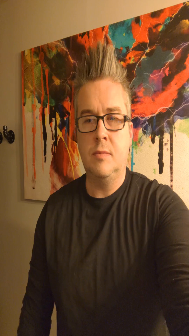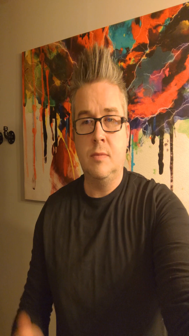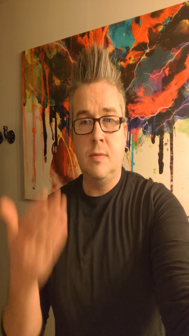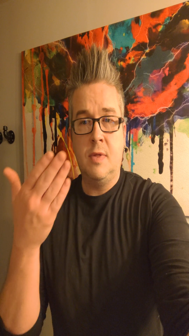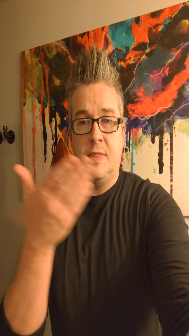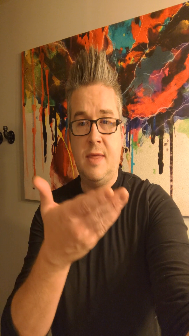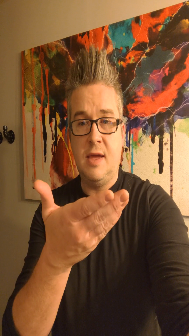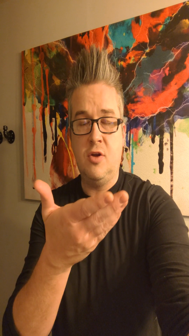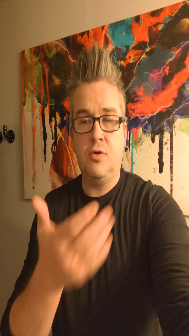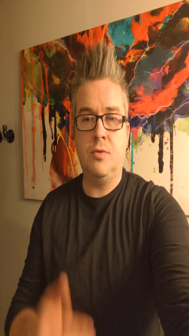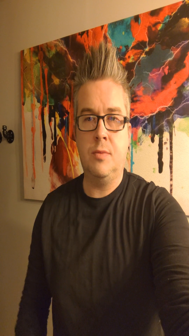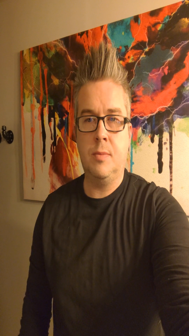there